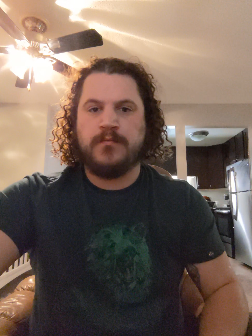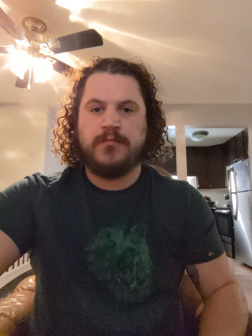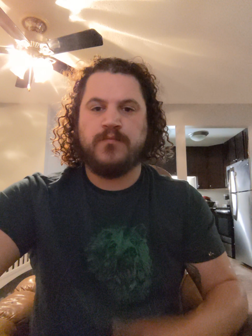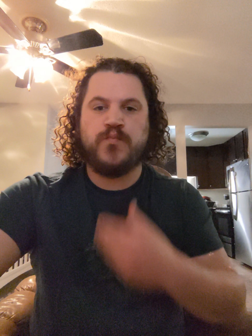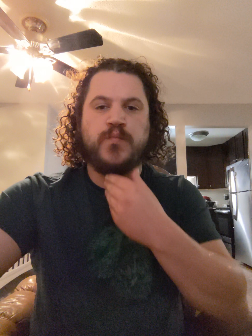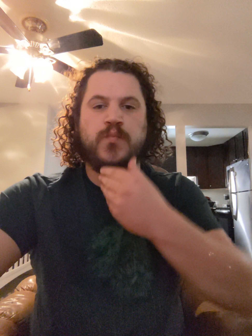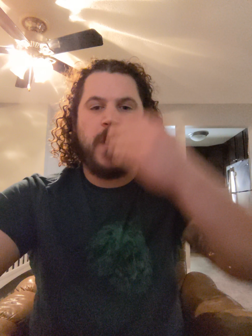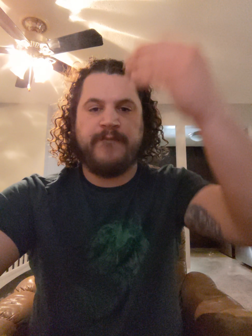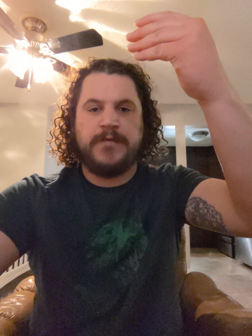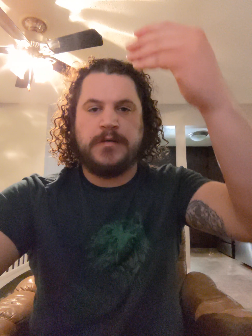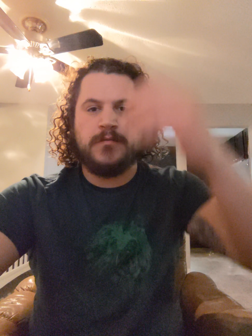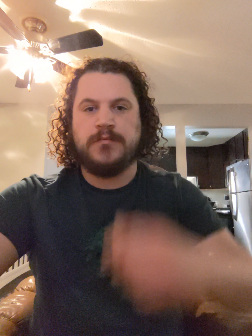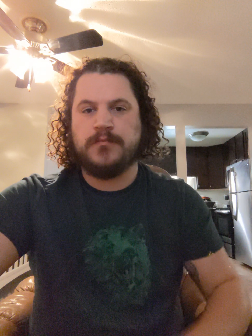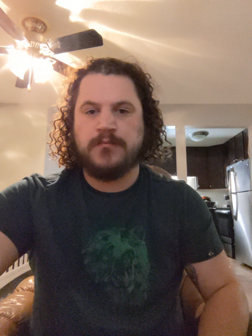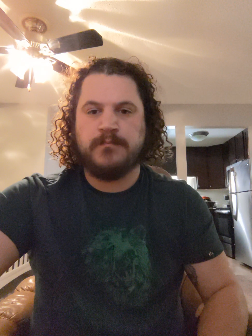giraffe